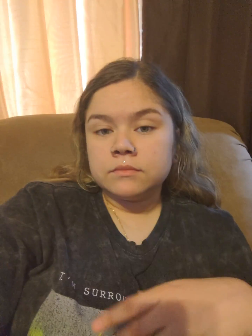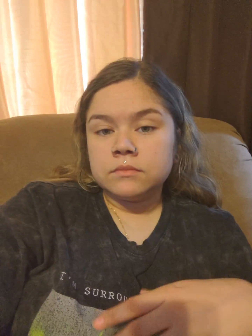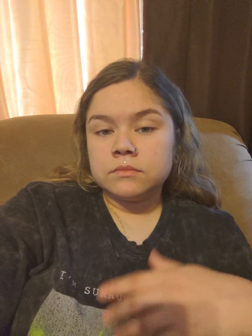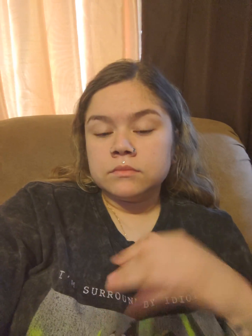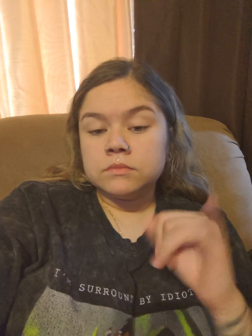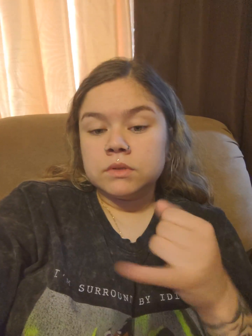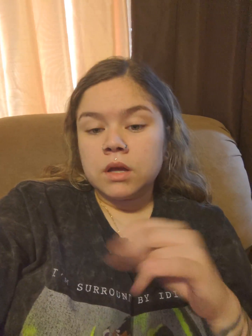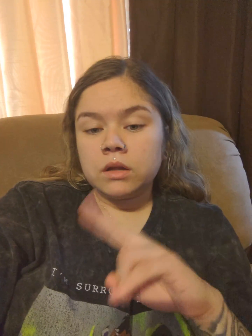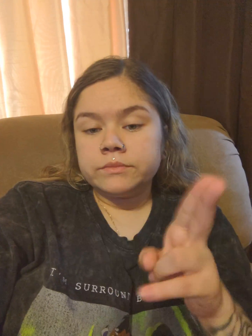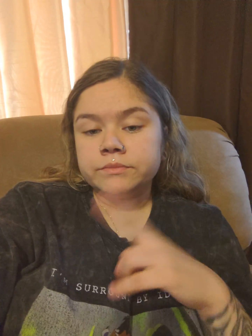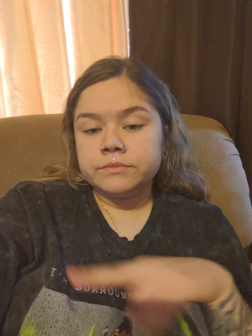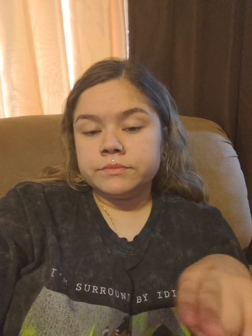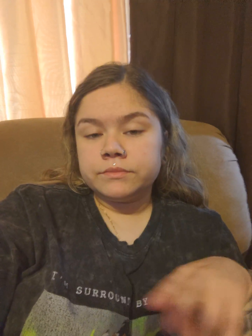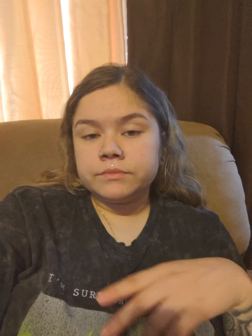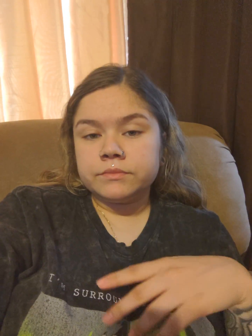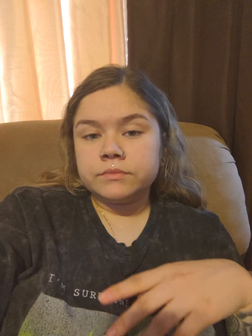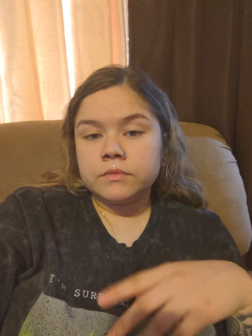jelly